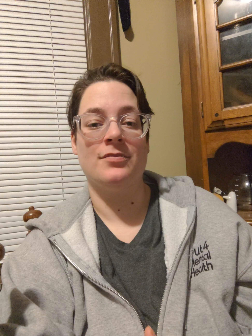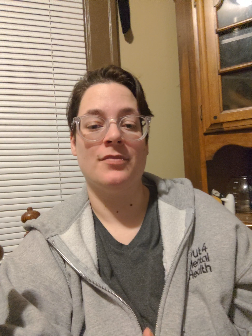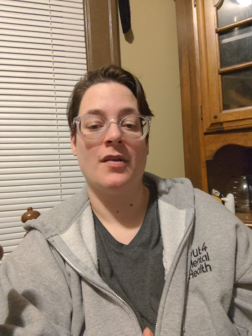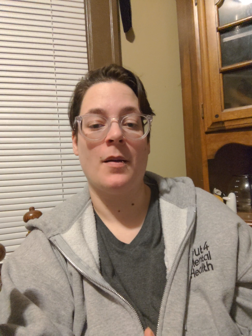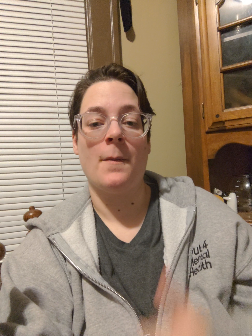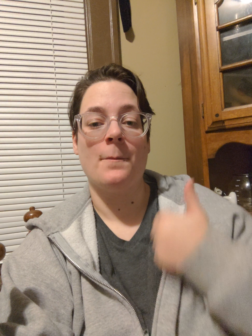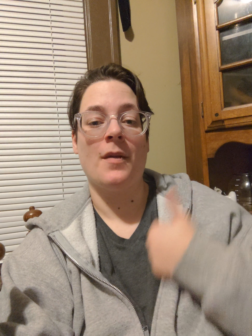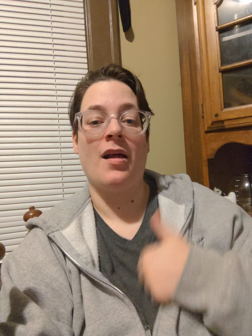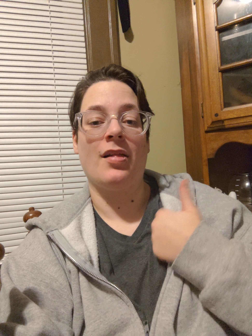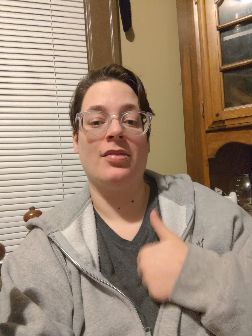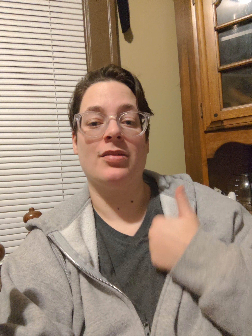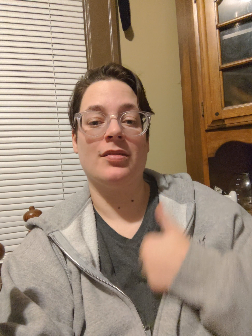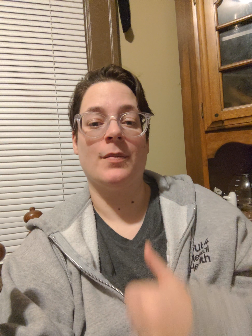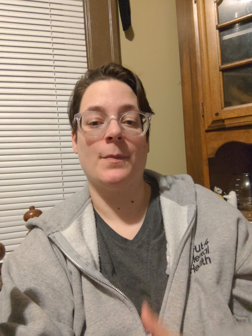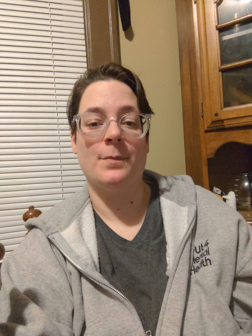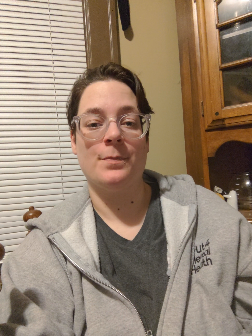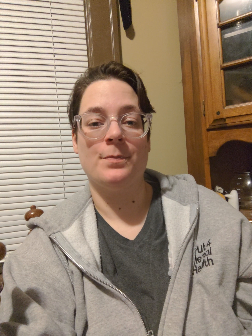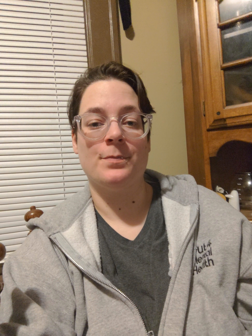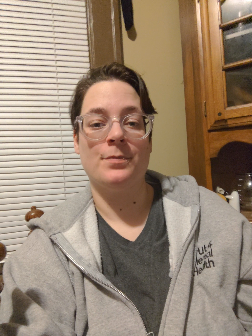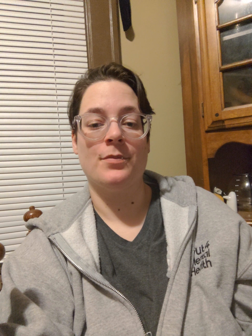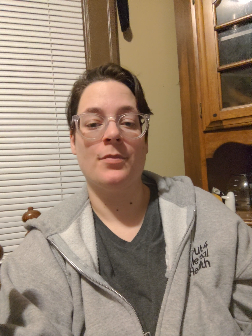bath